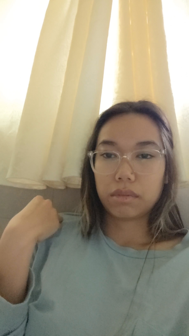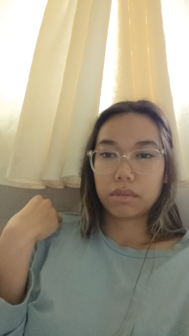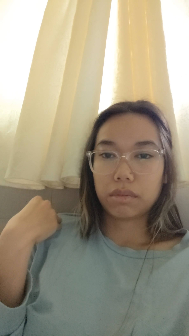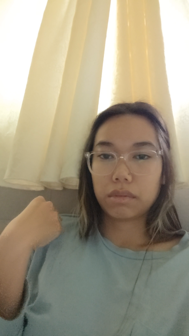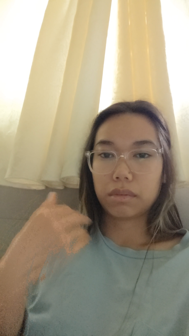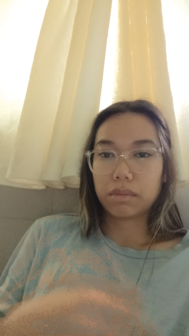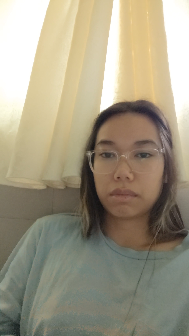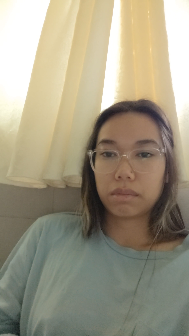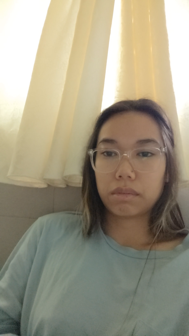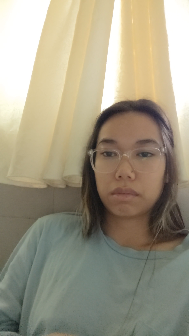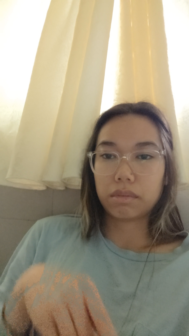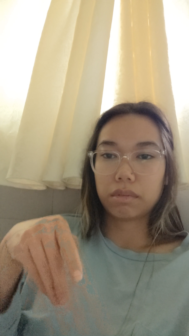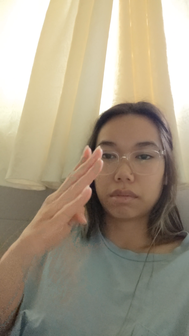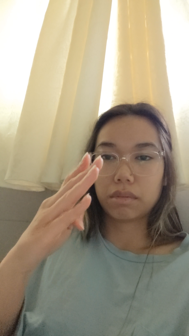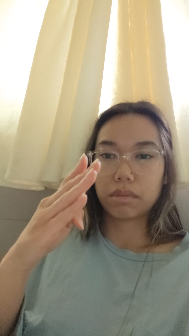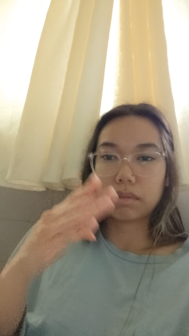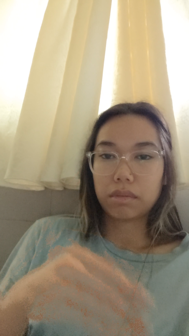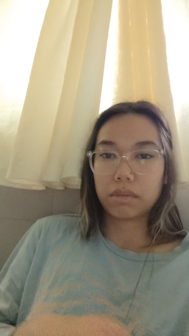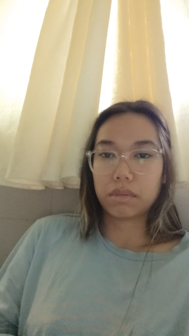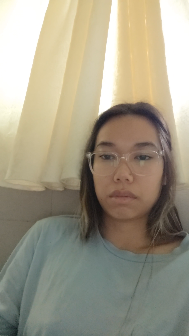kick